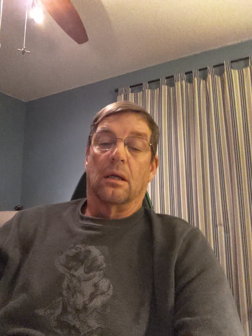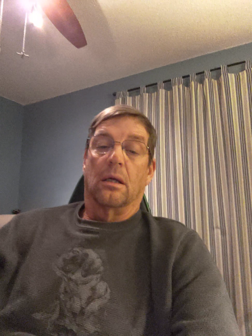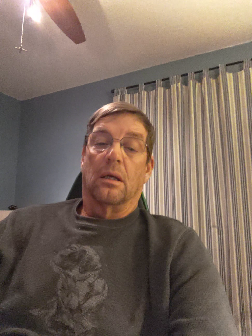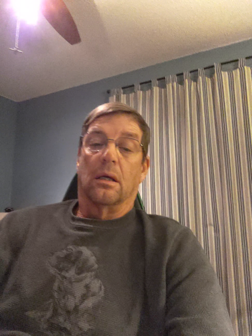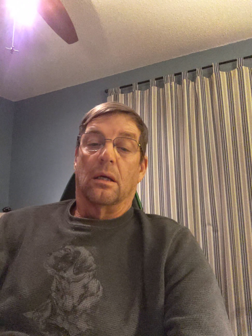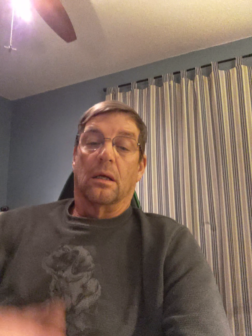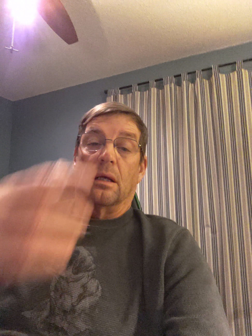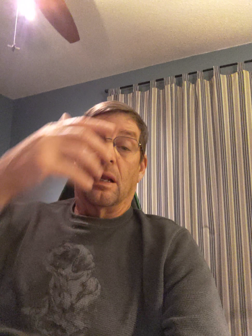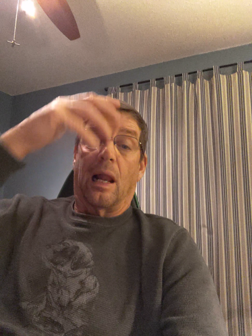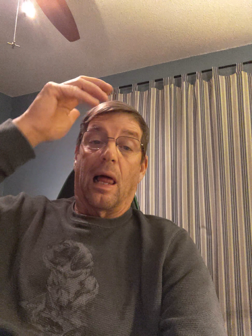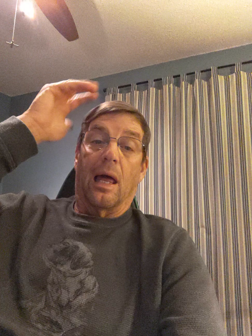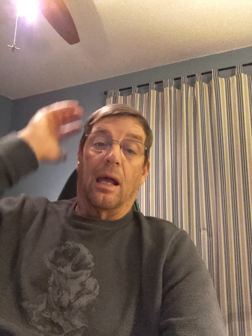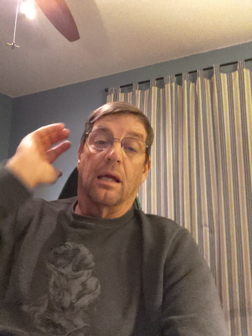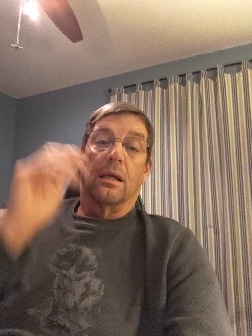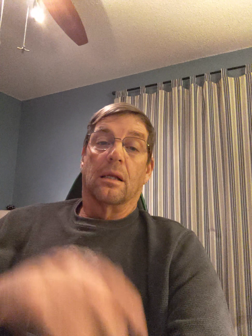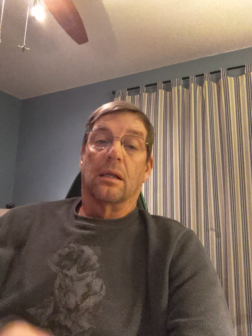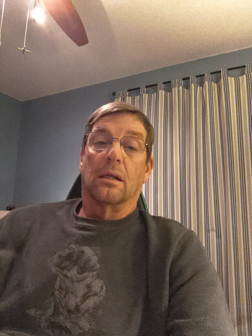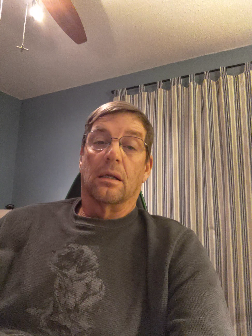lion